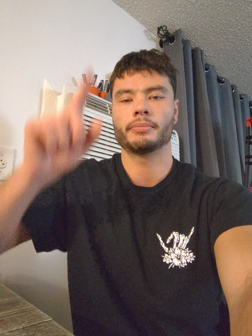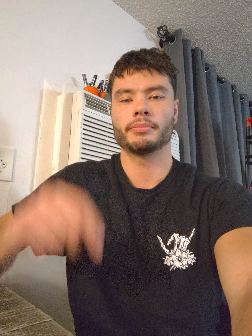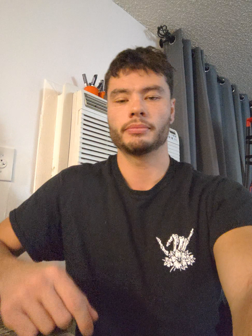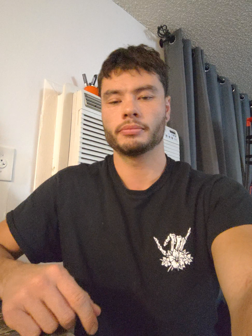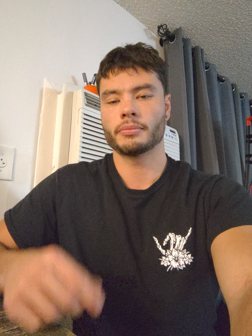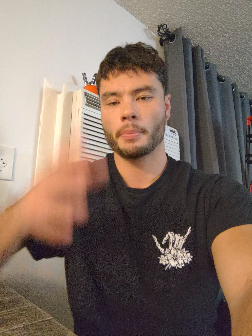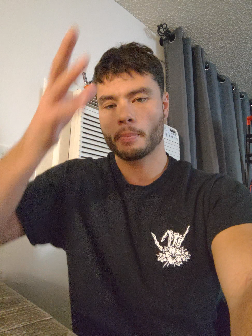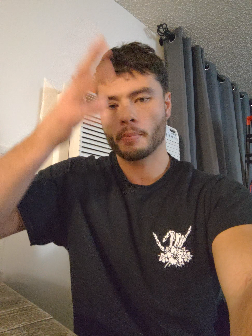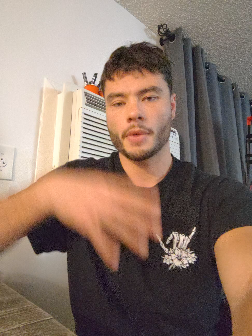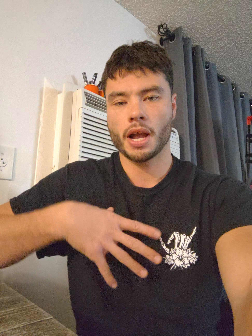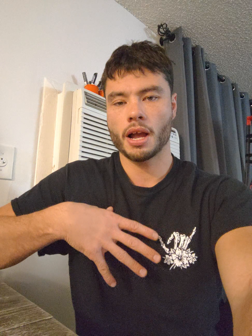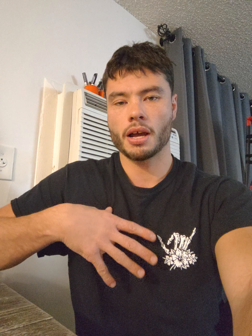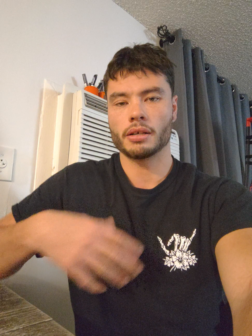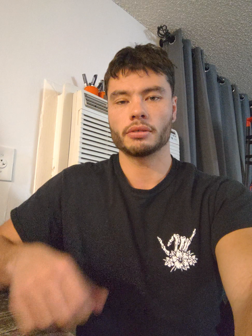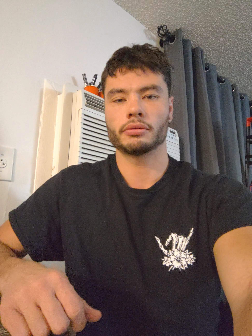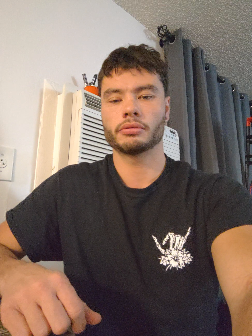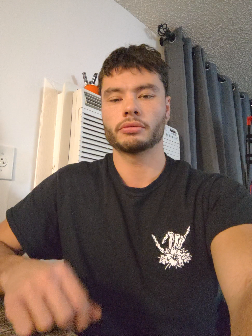man